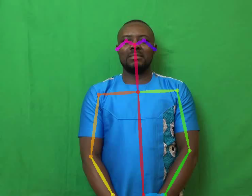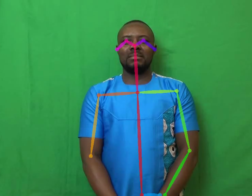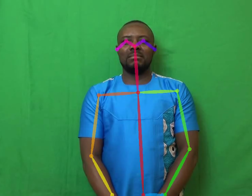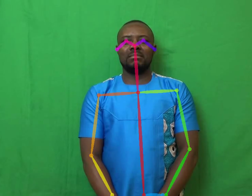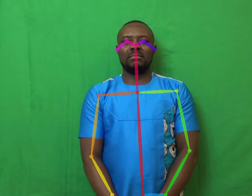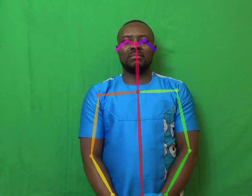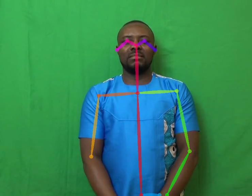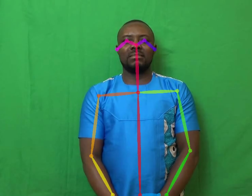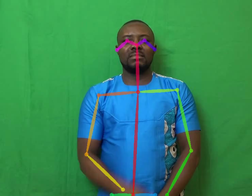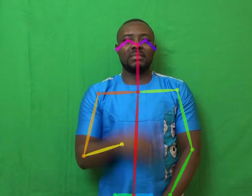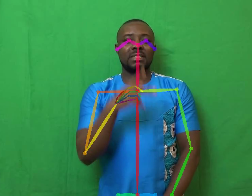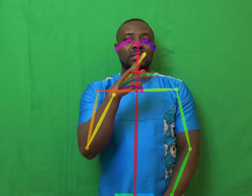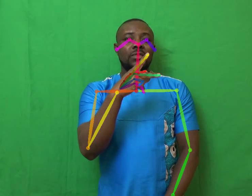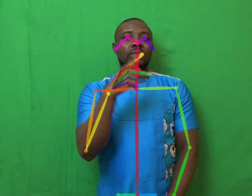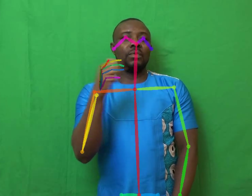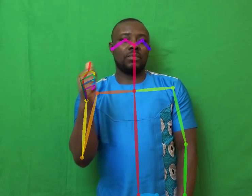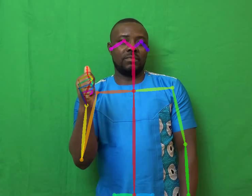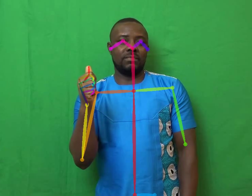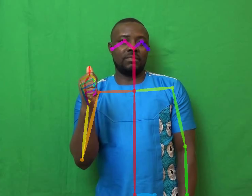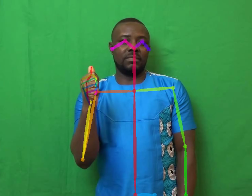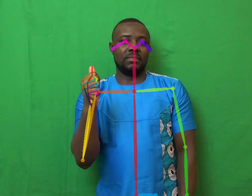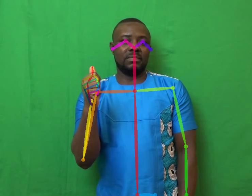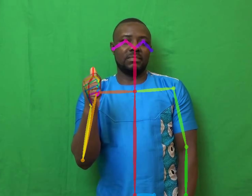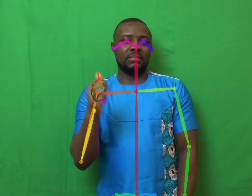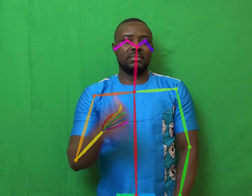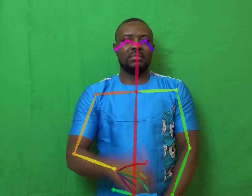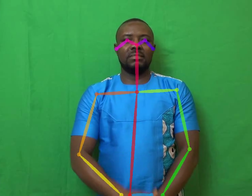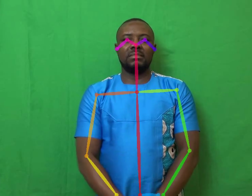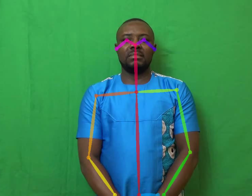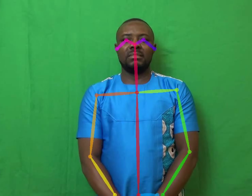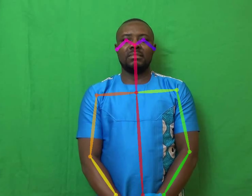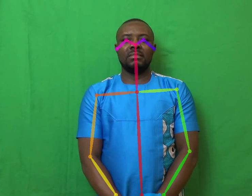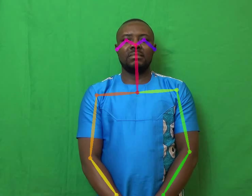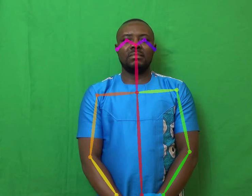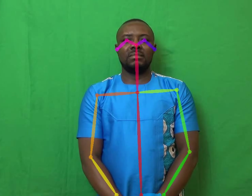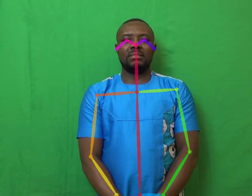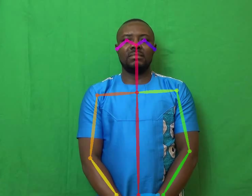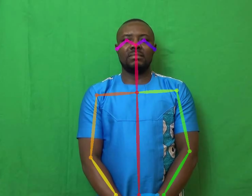Koforidua